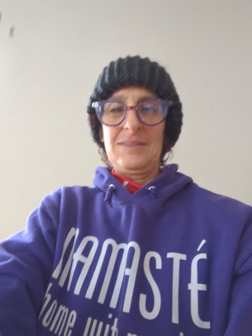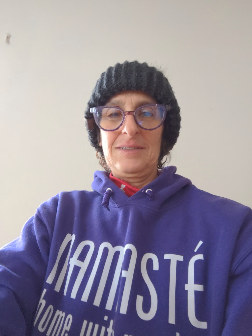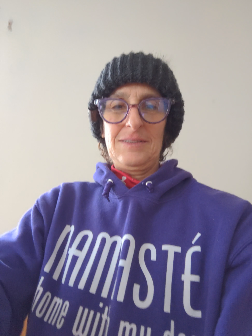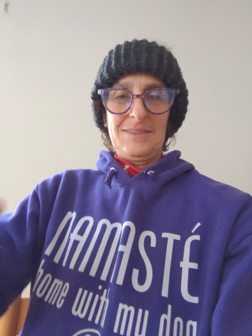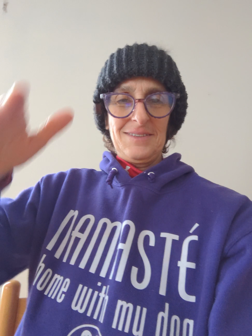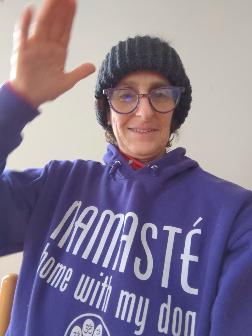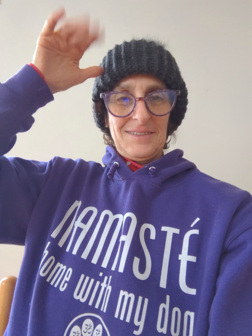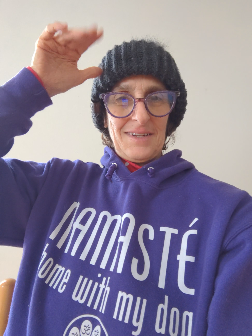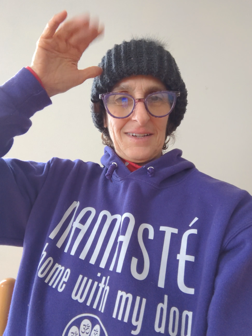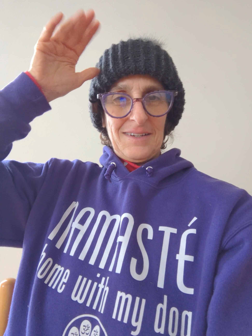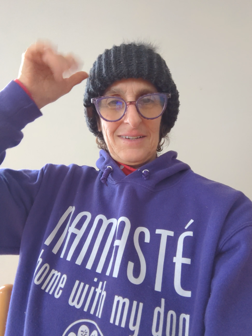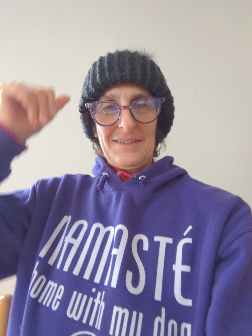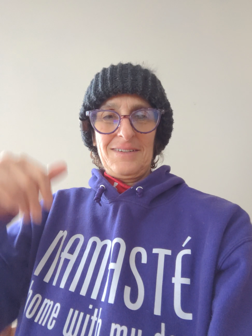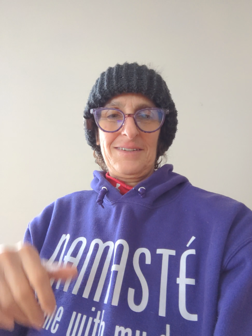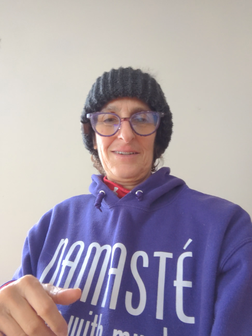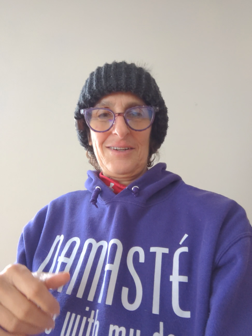donkey